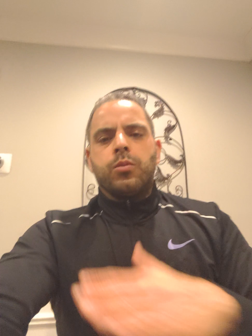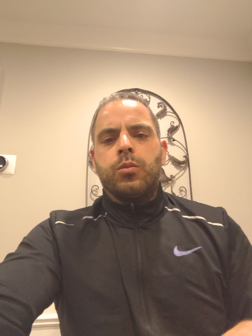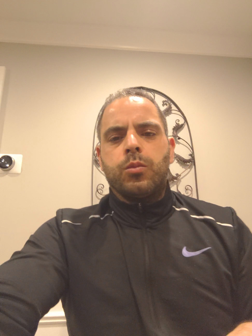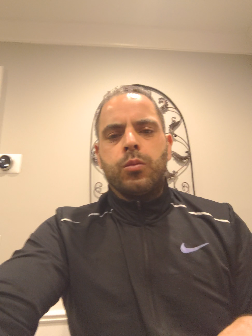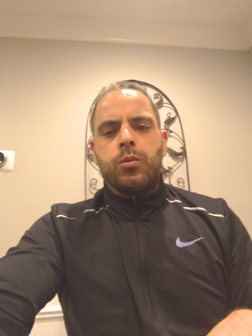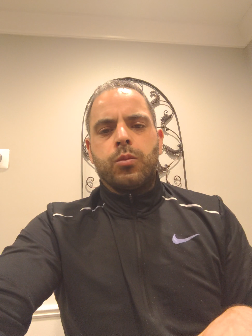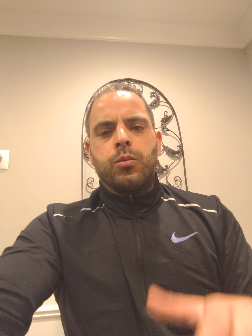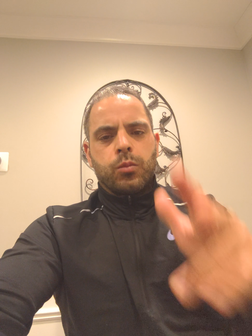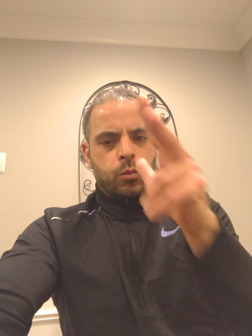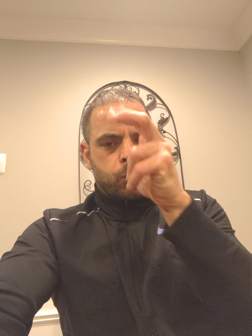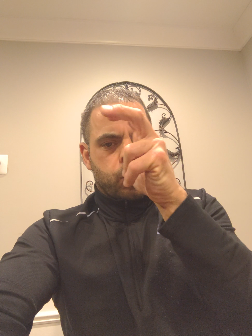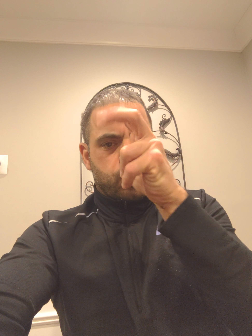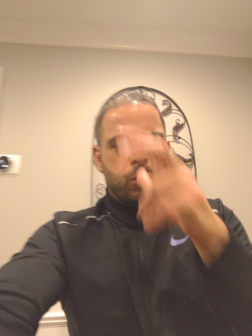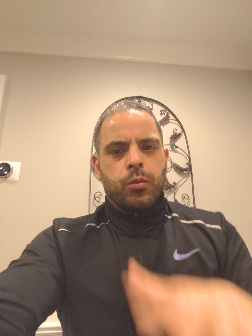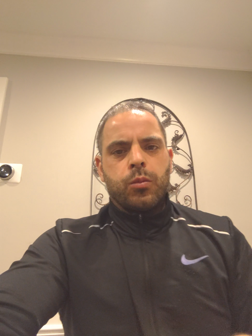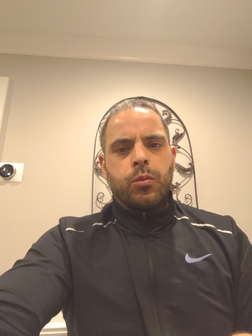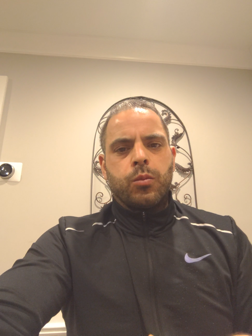bug